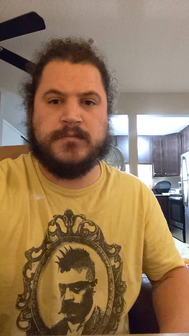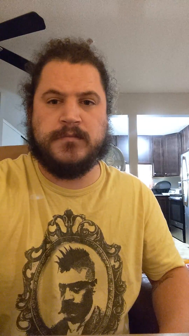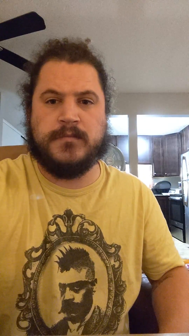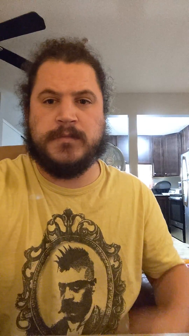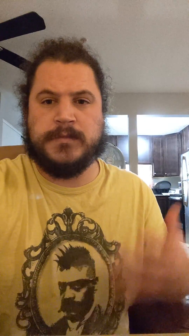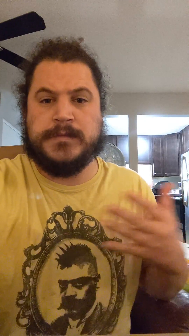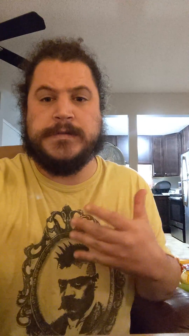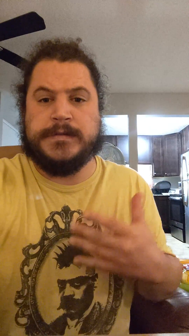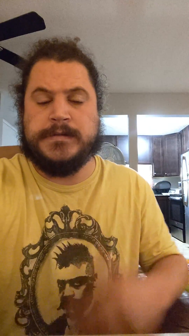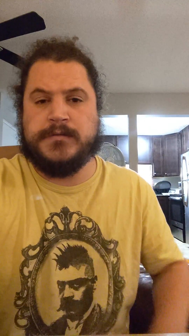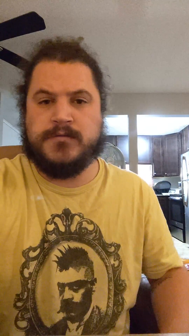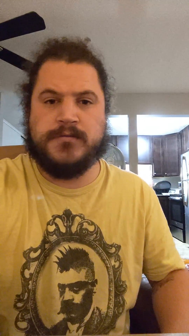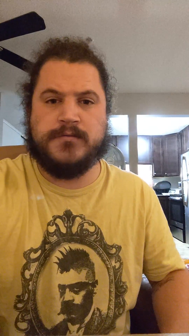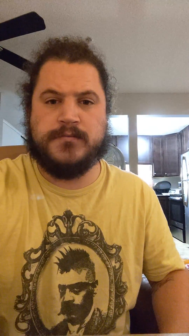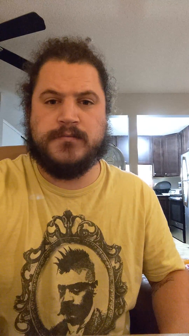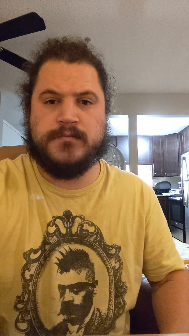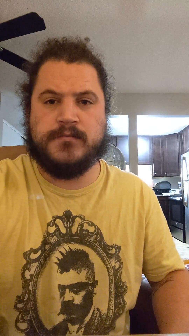scared